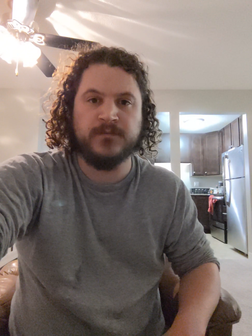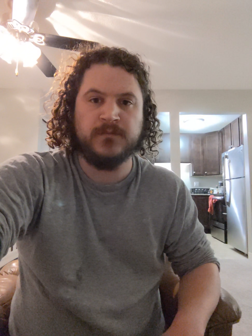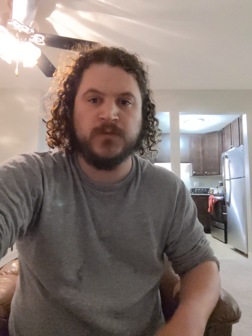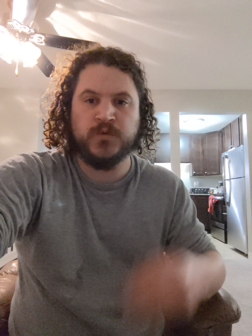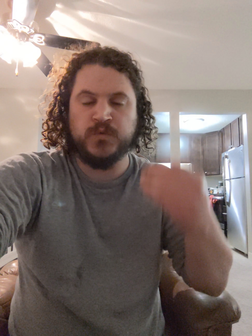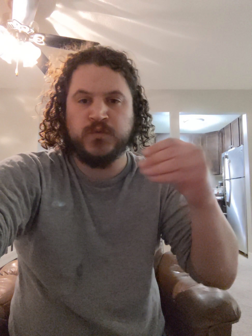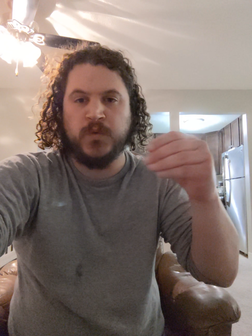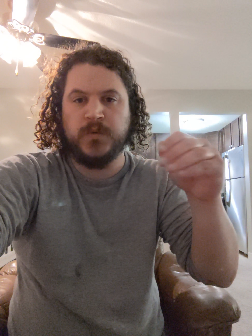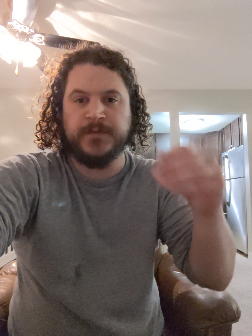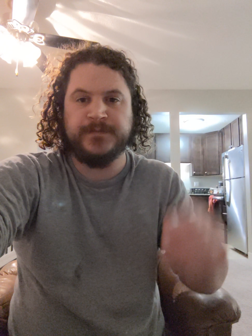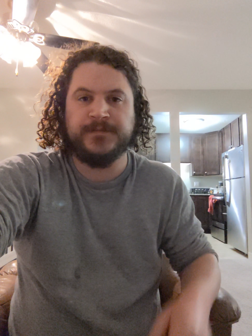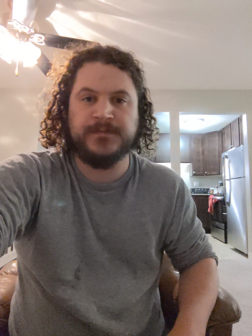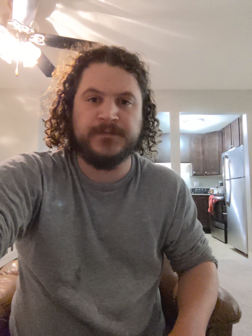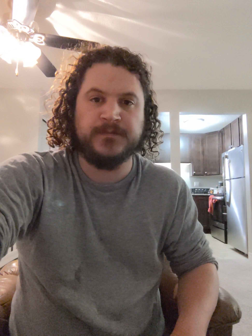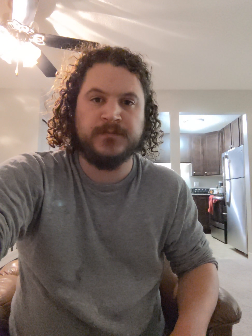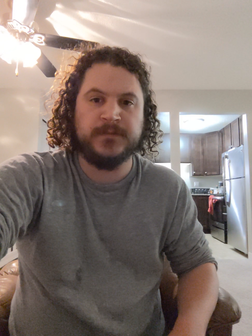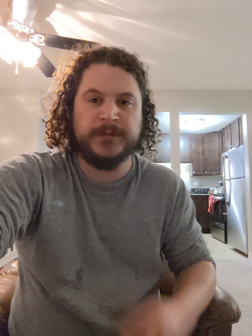store